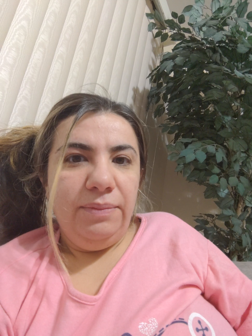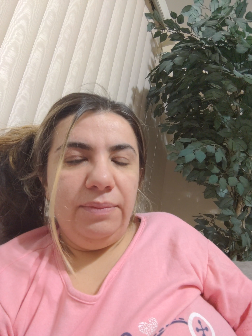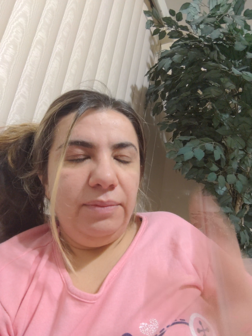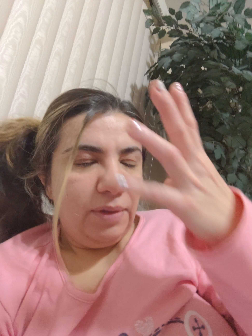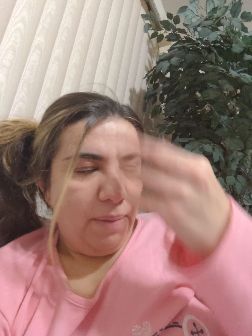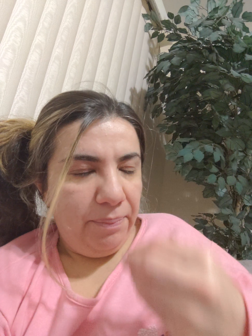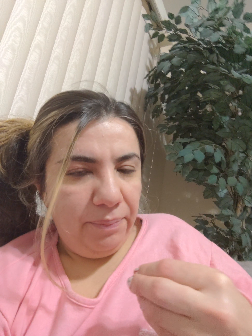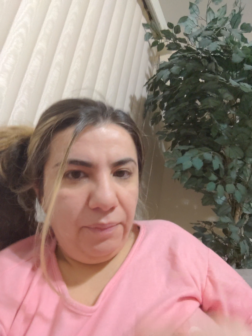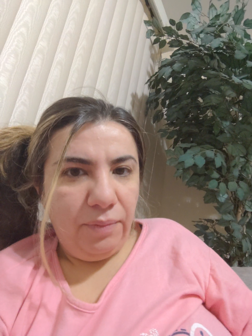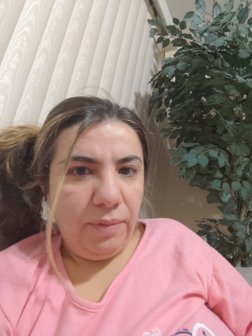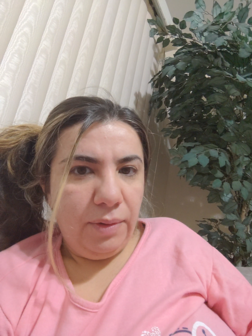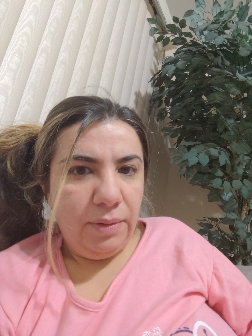sleepy